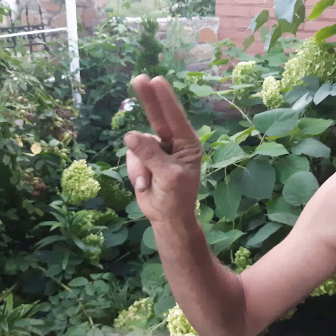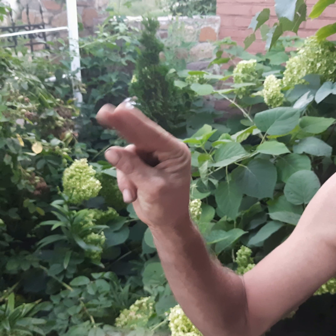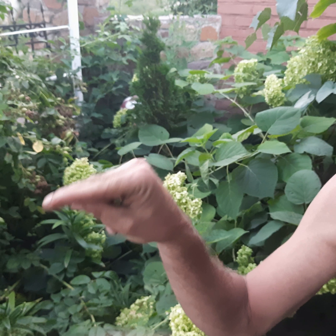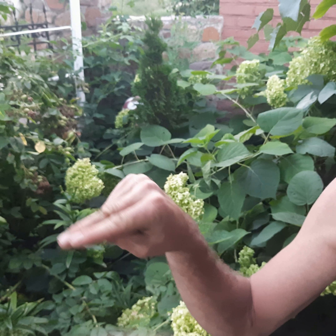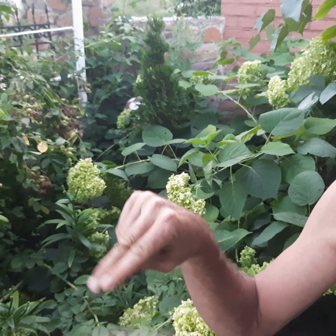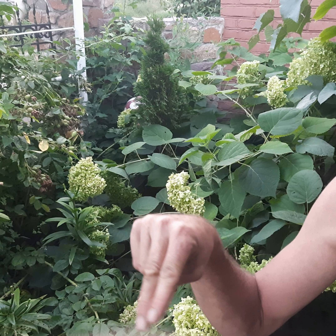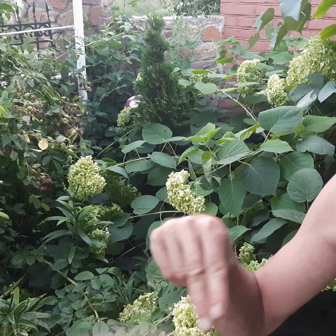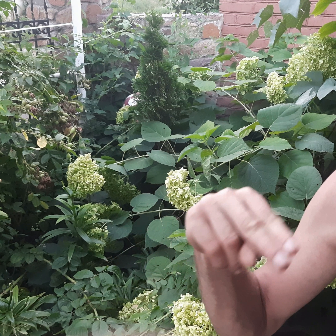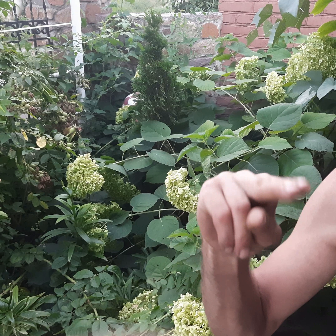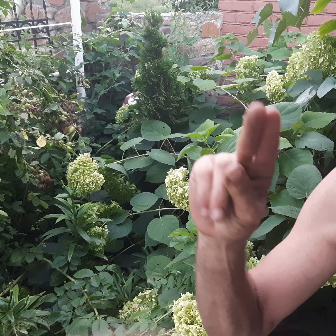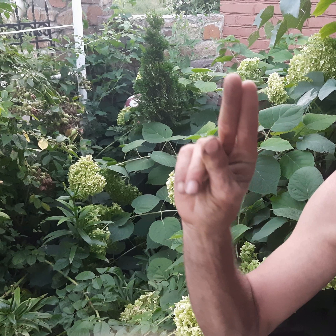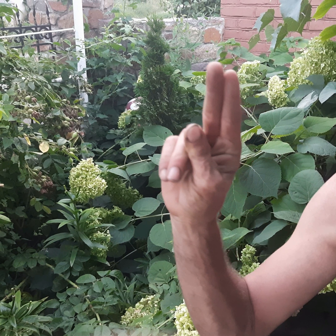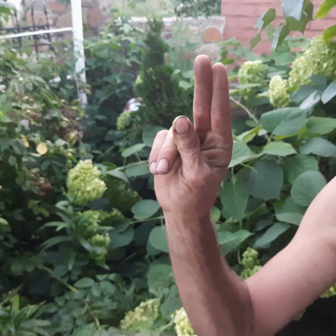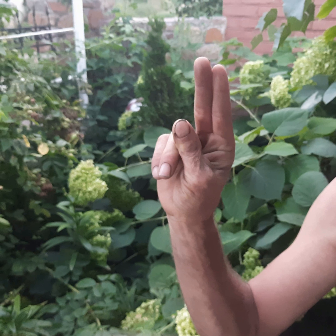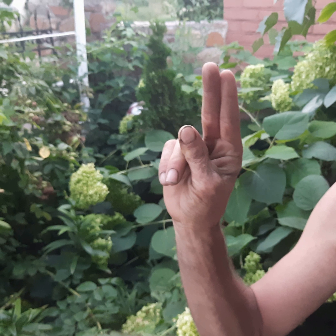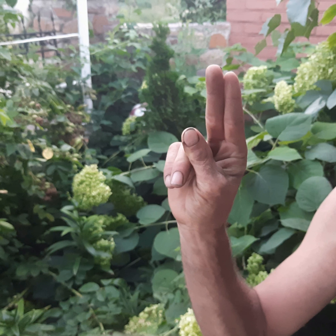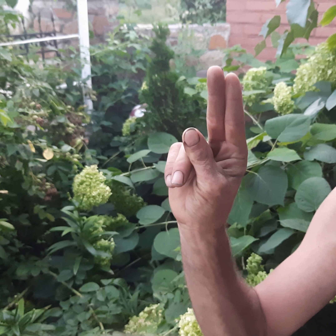Д